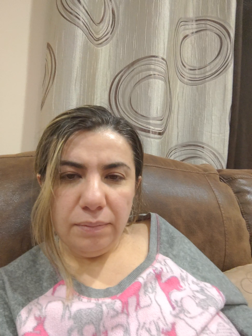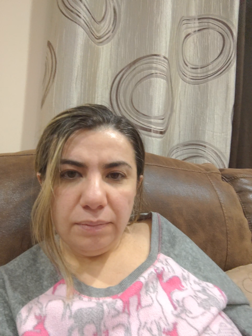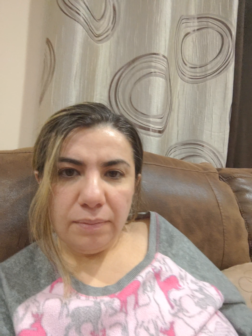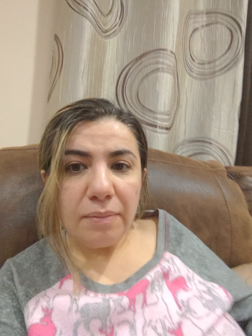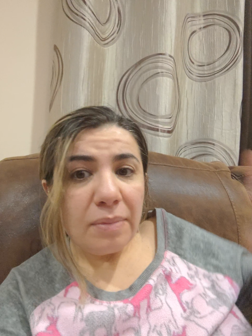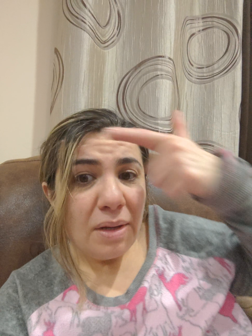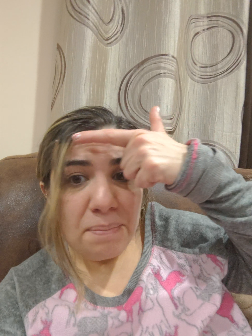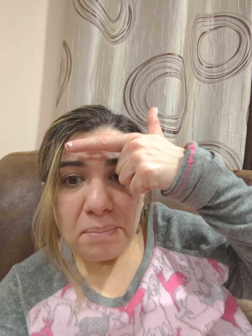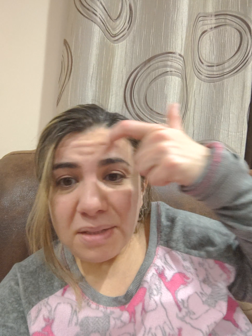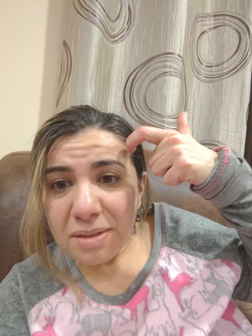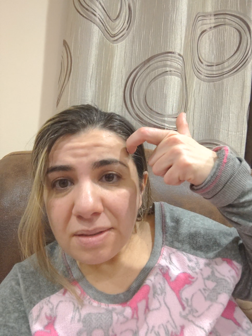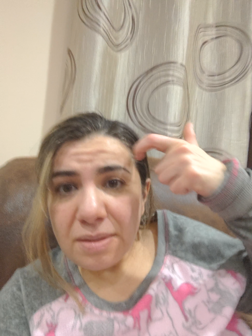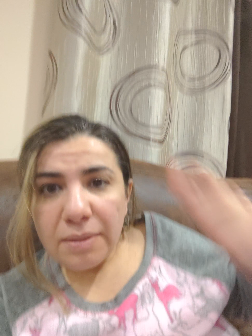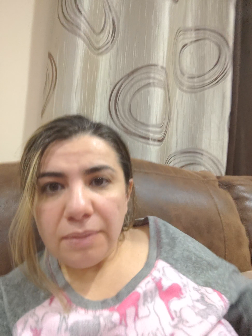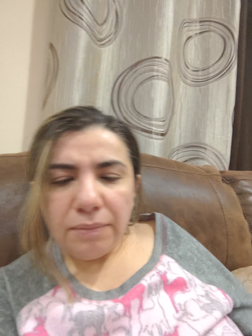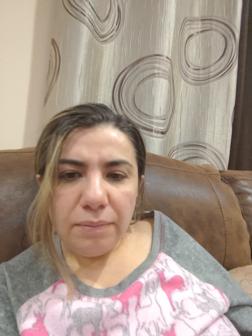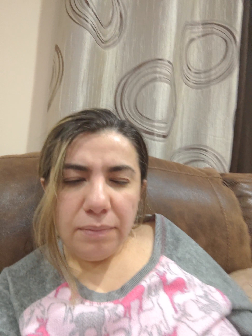because